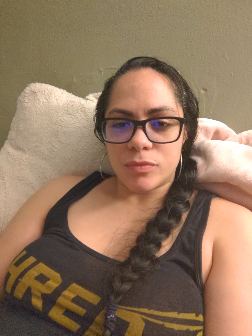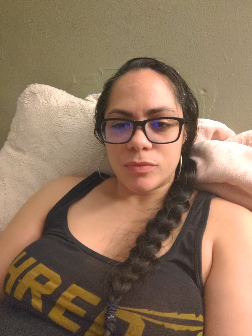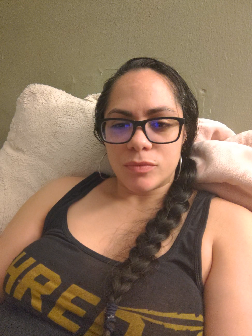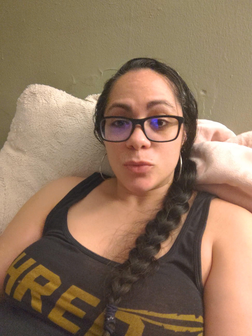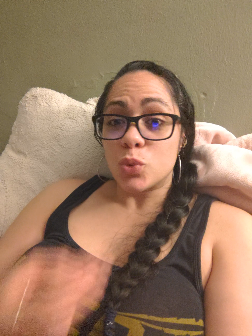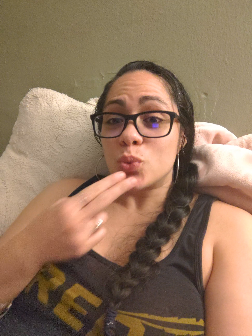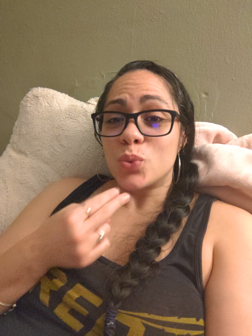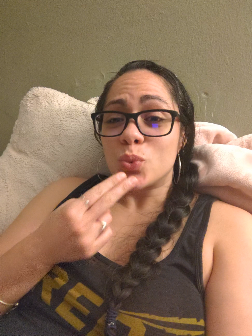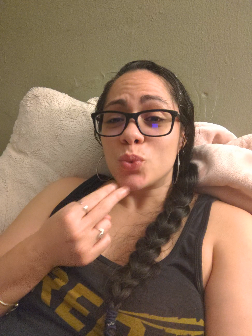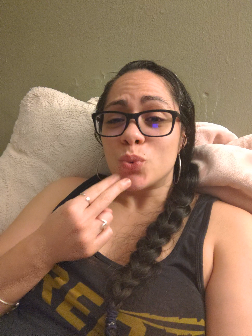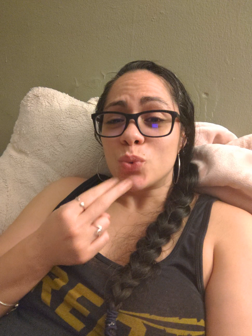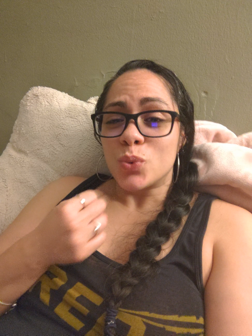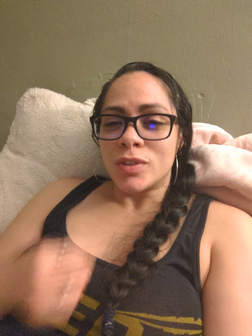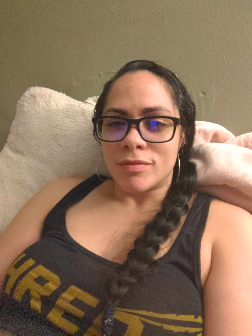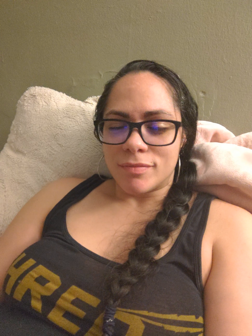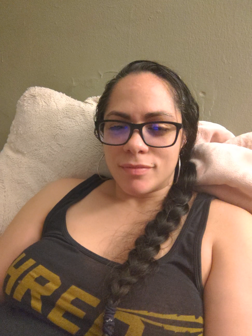cute